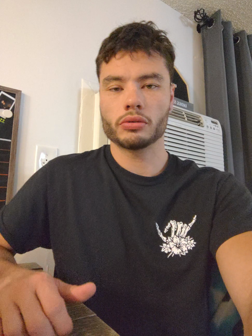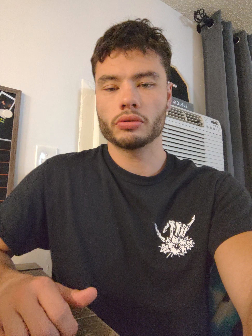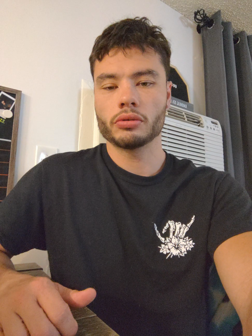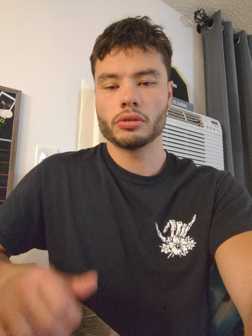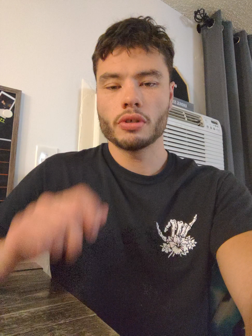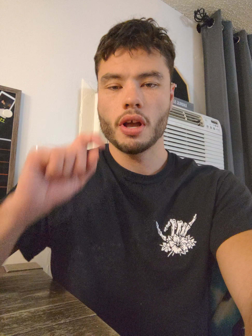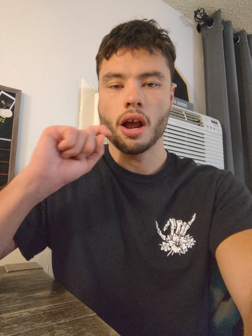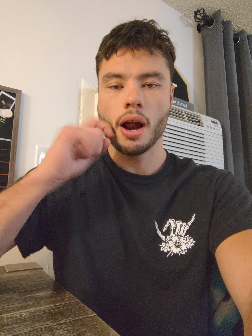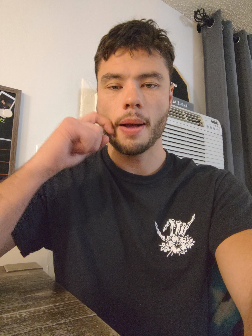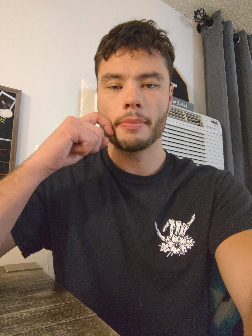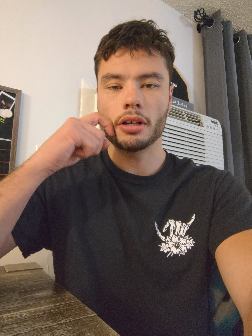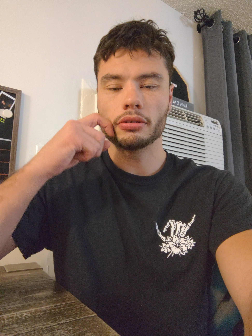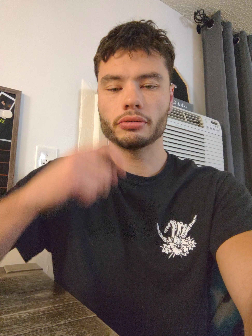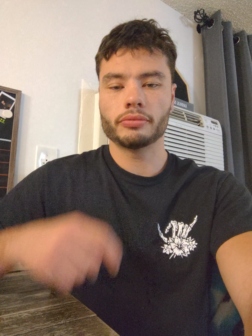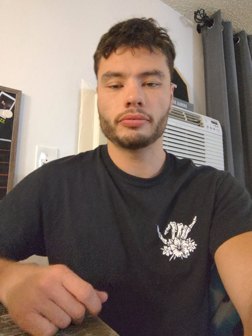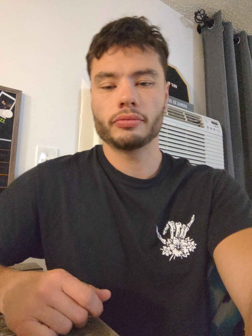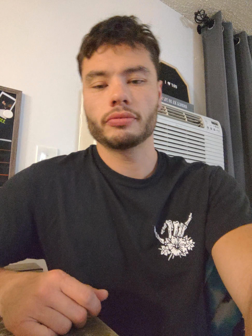apple